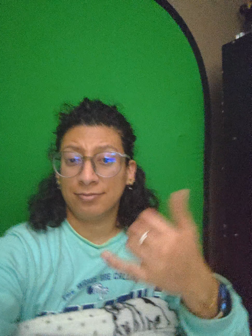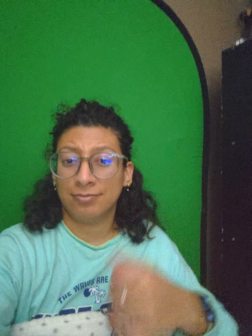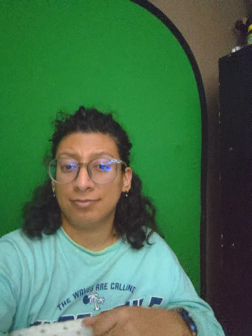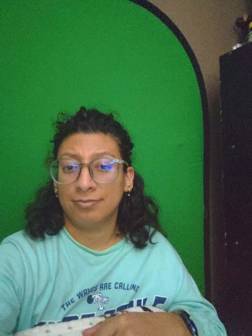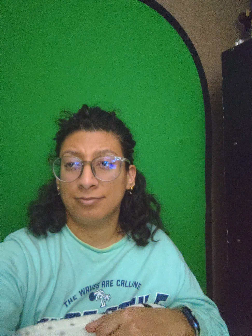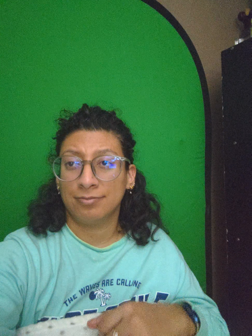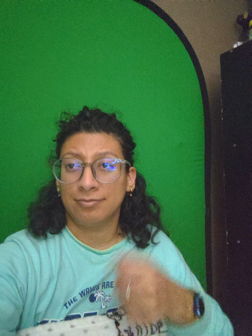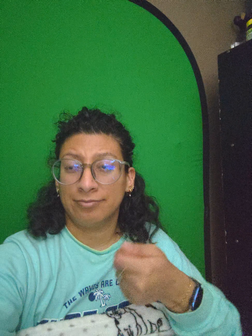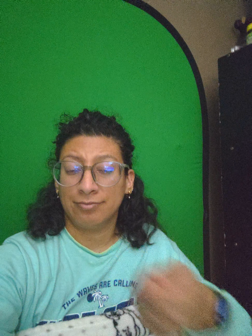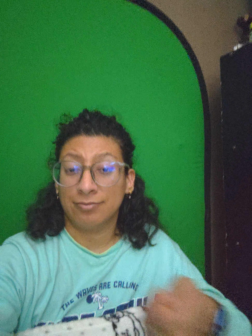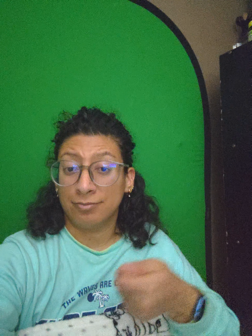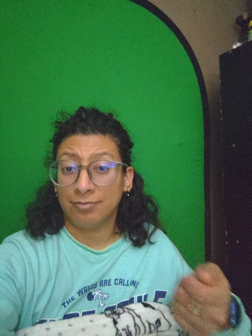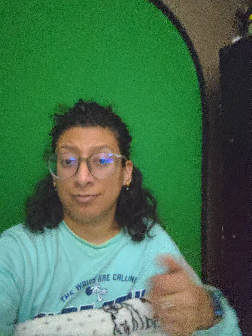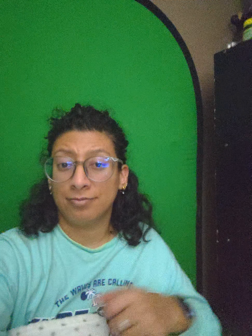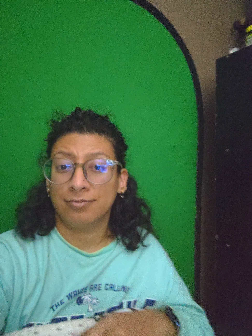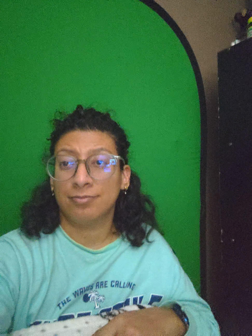vacuum